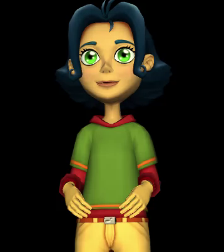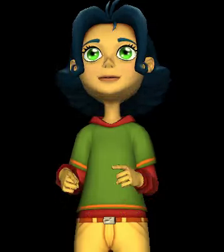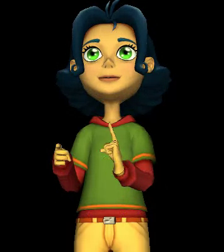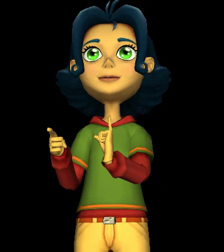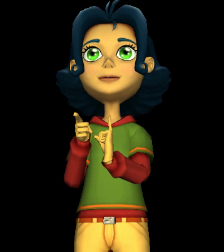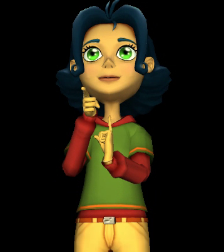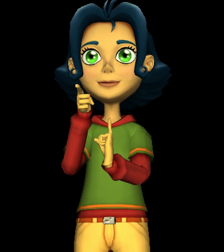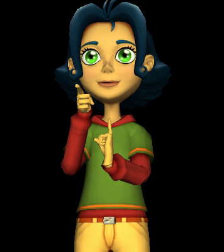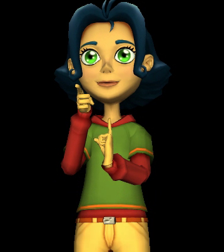أساسي